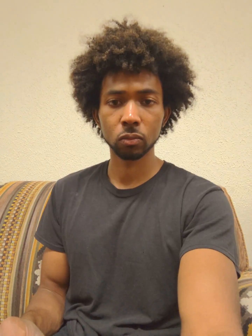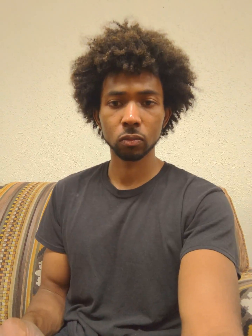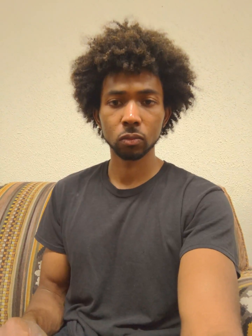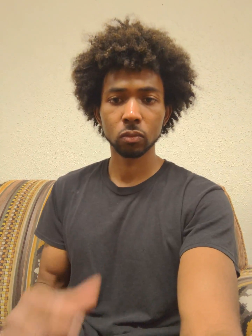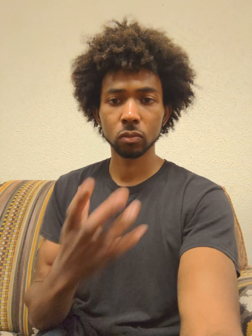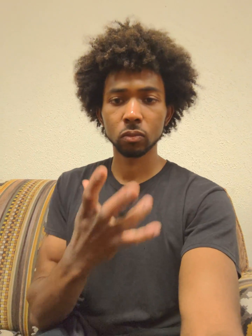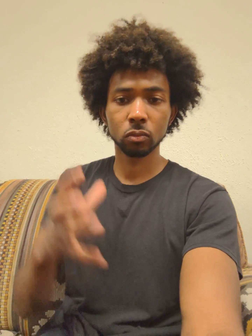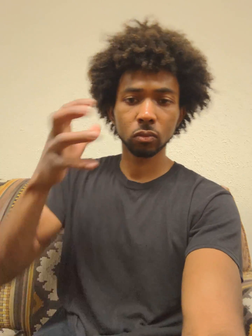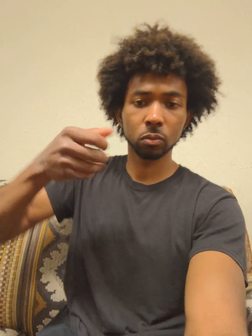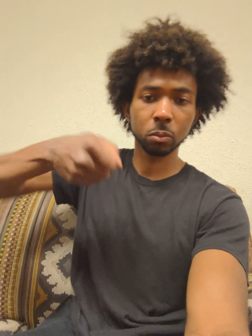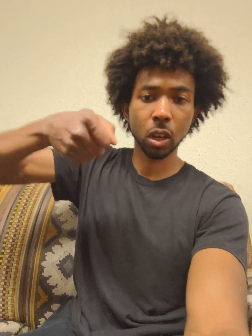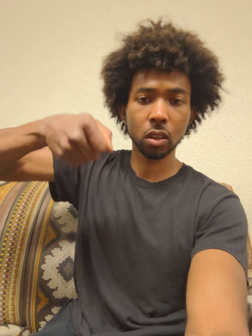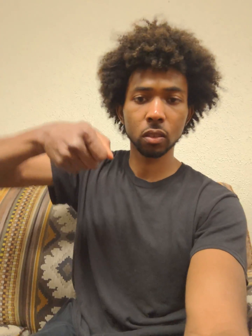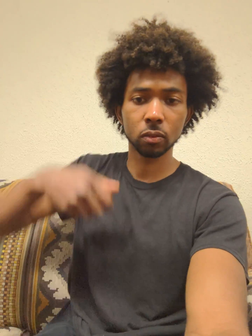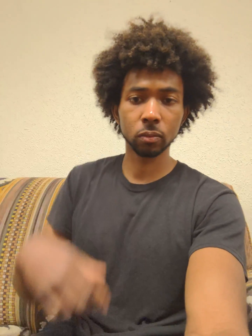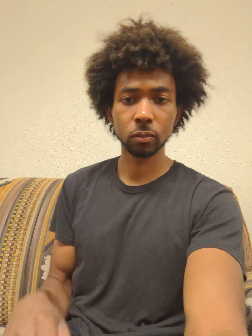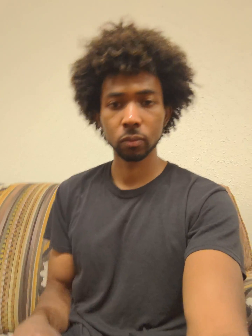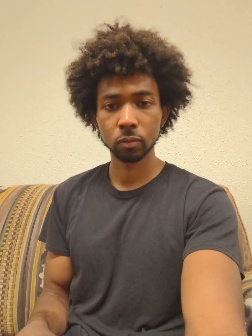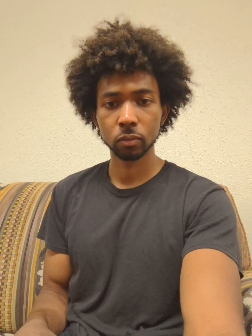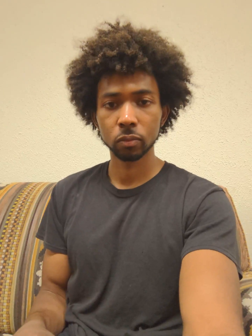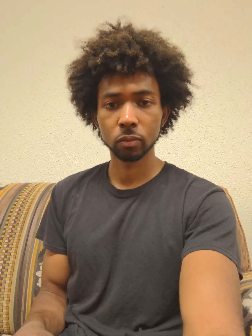basket